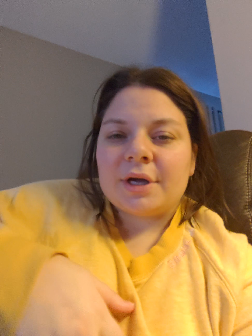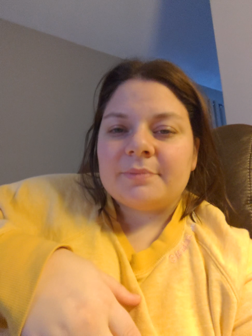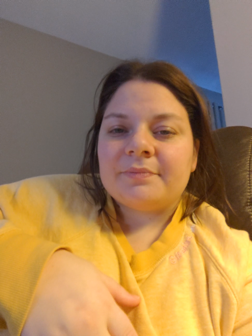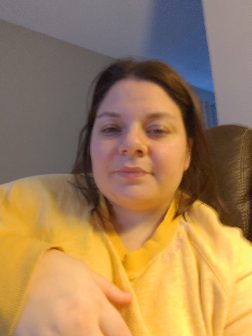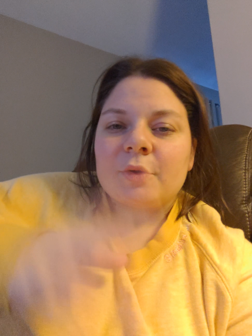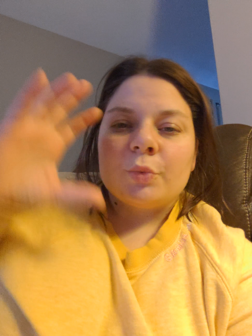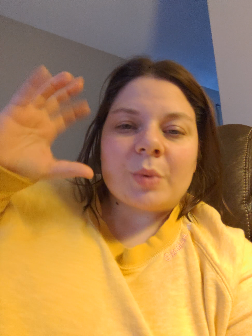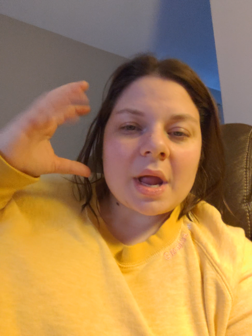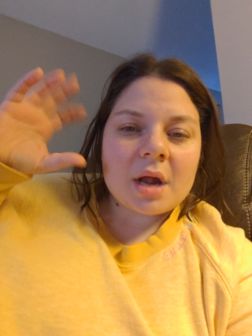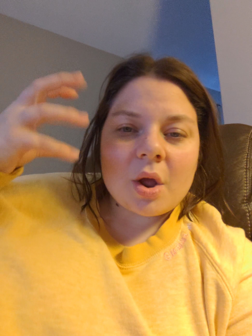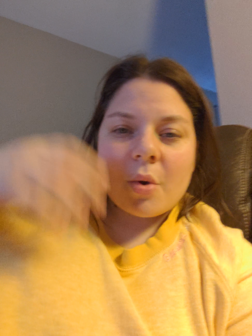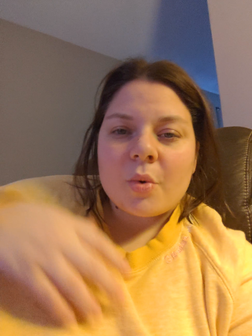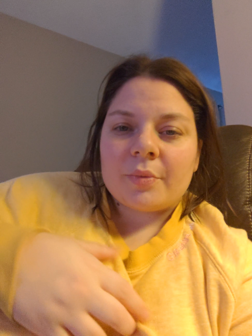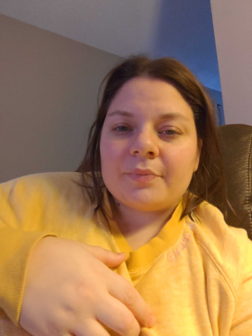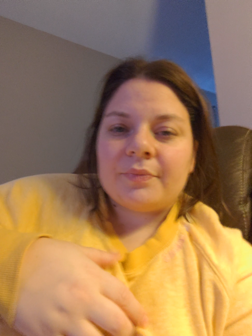radio